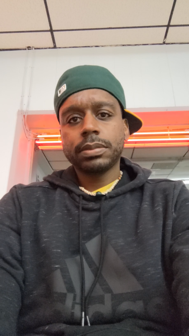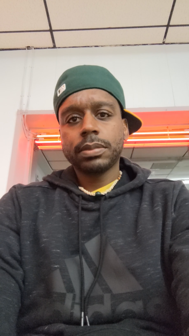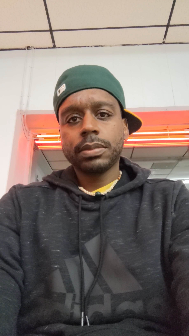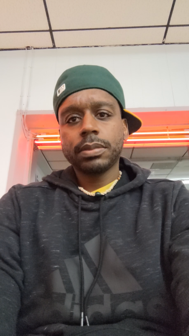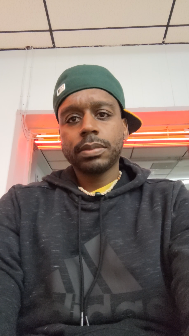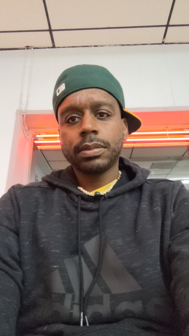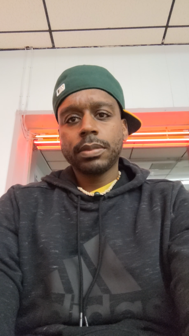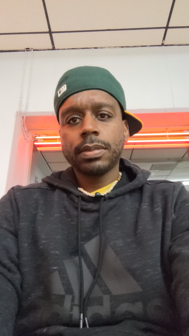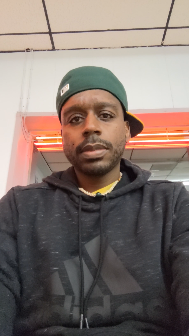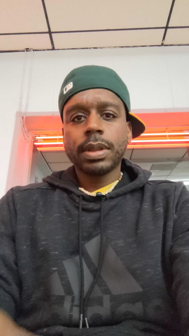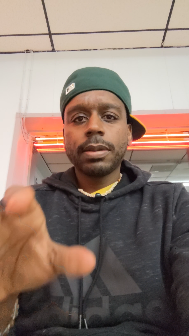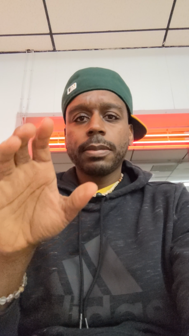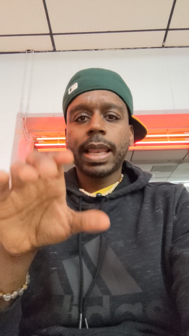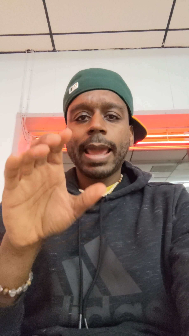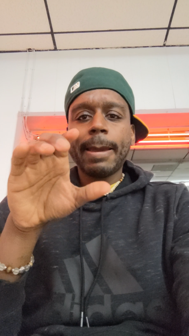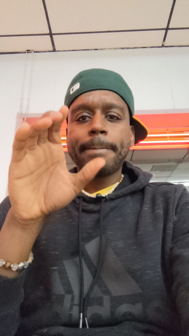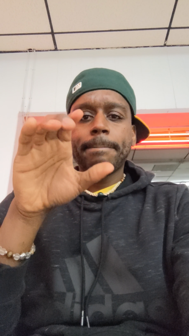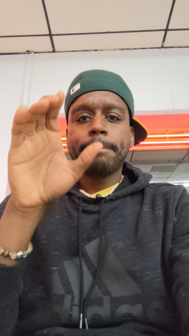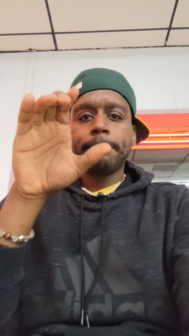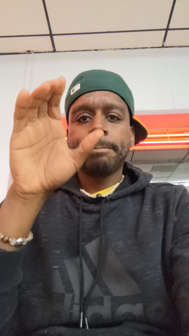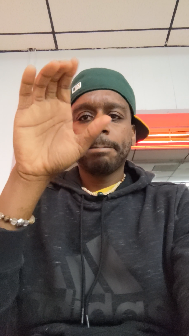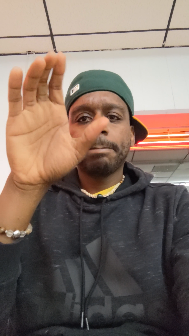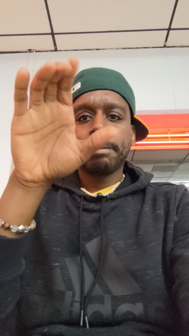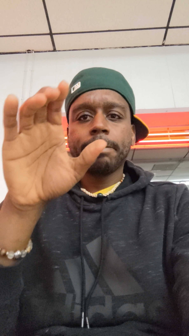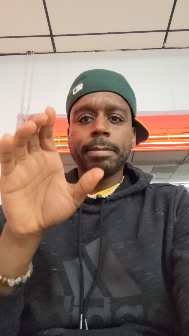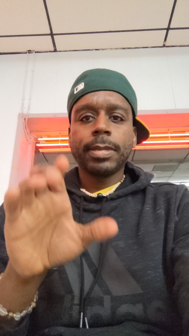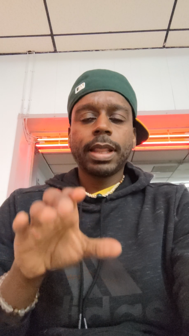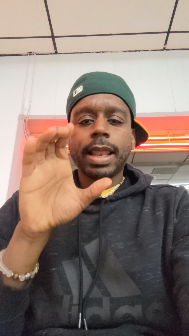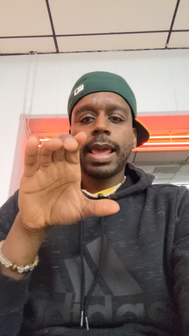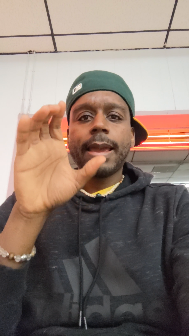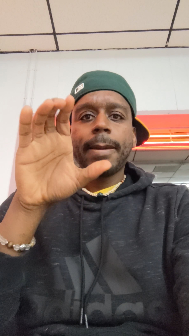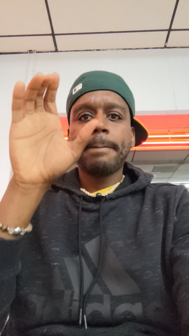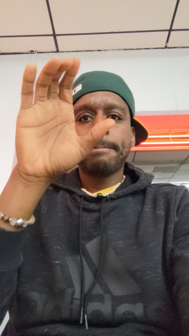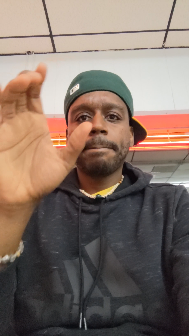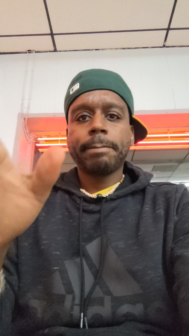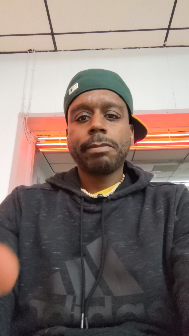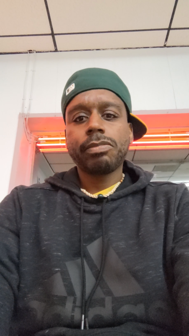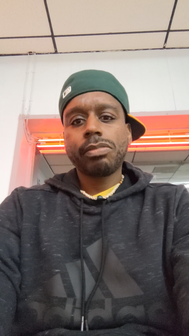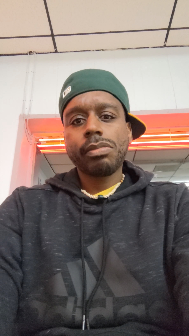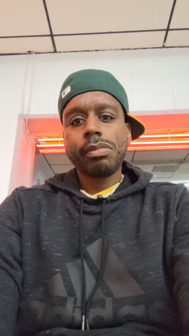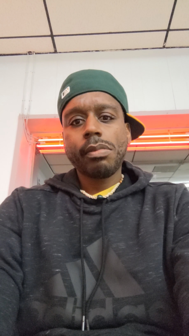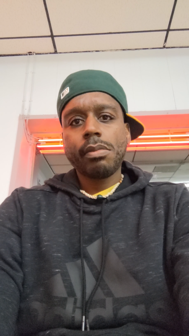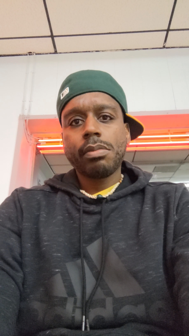climb